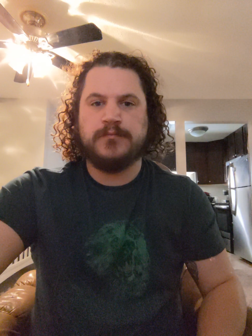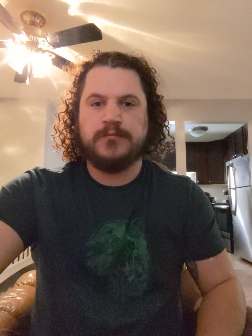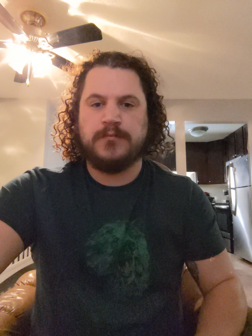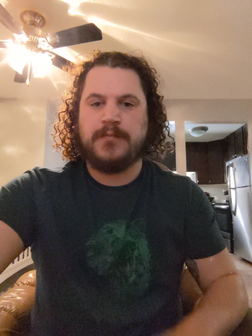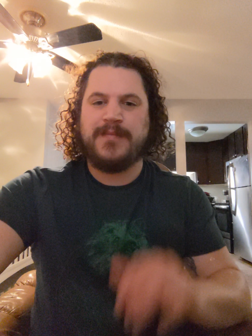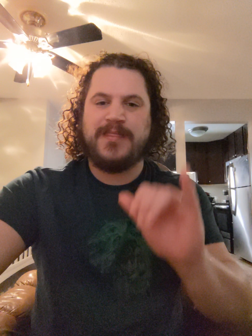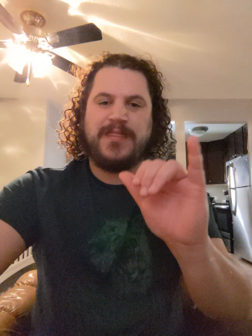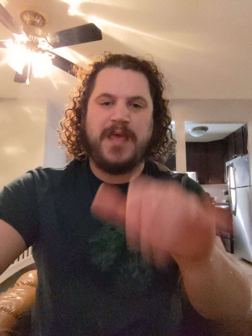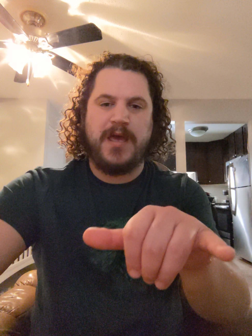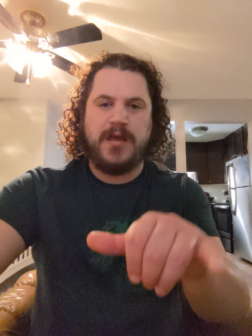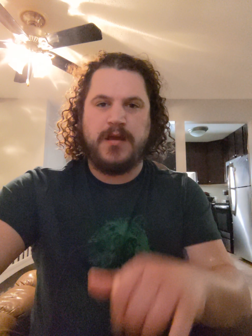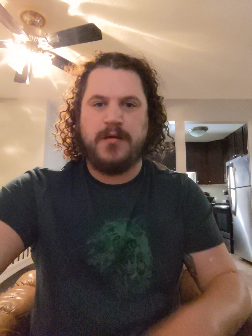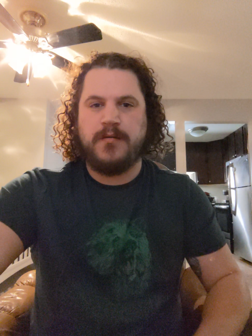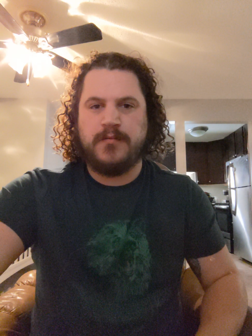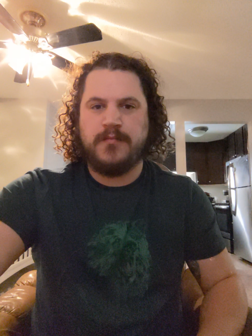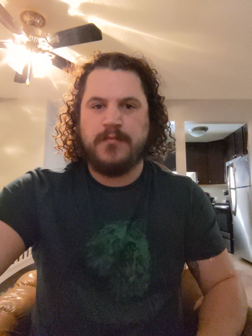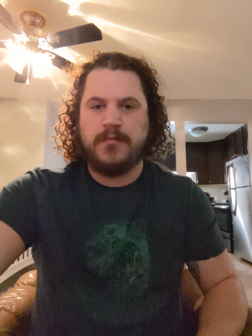that